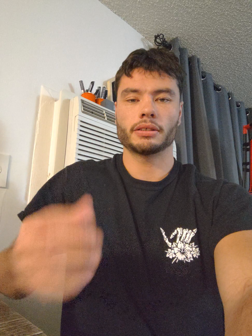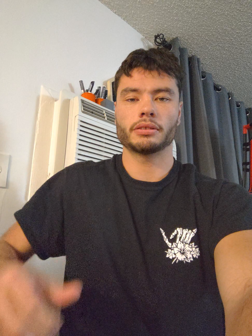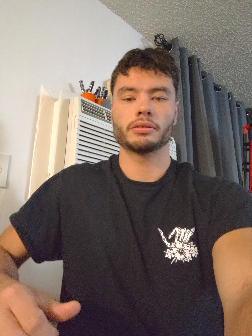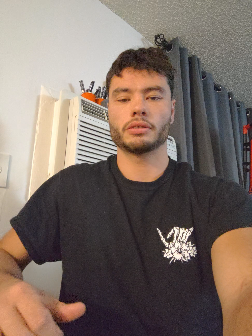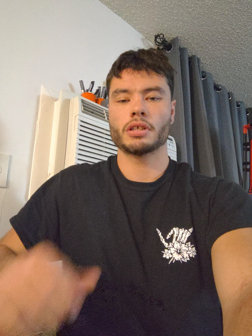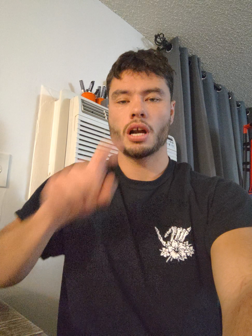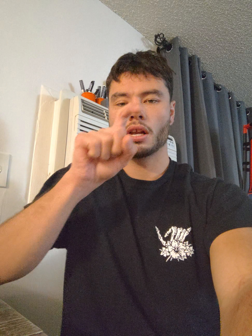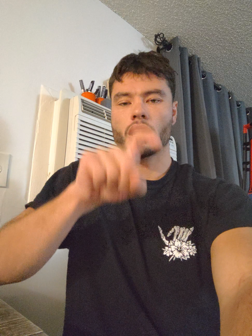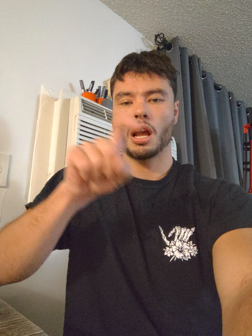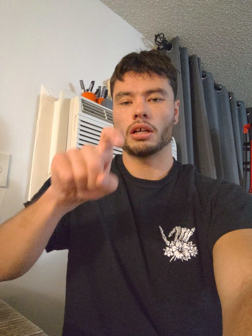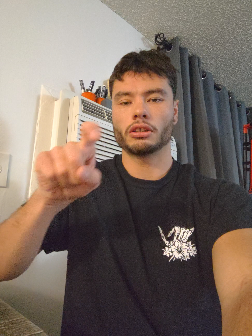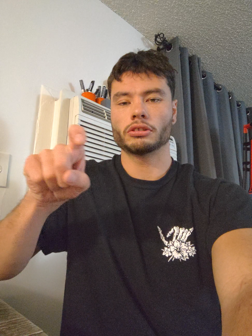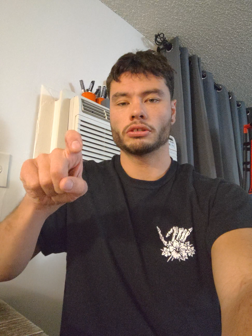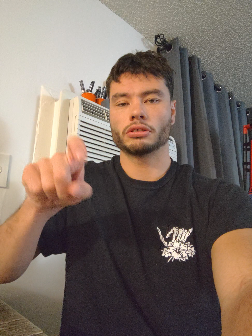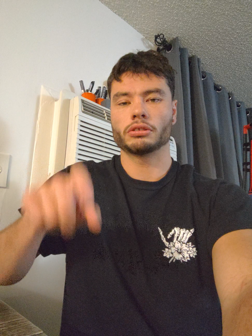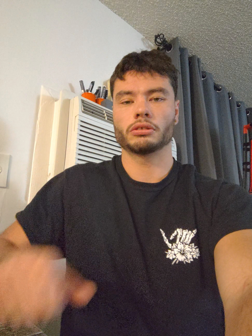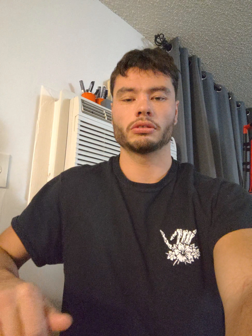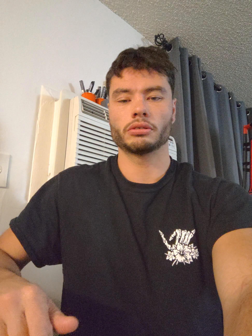closet